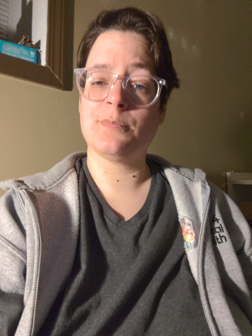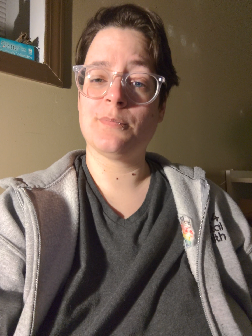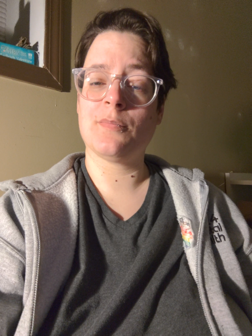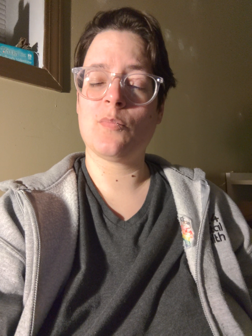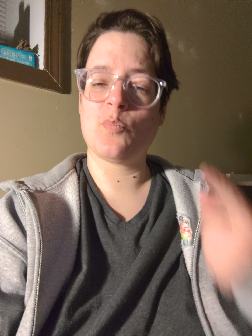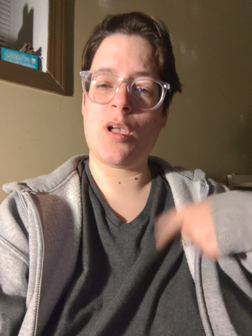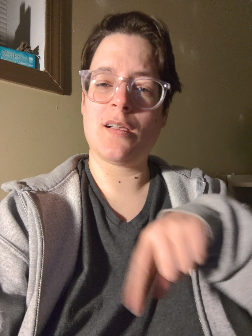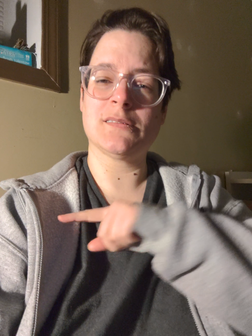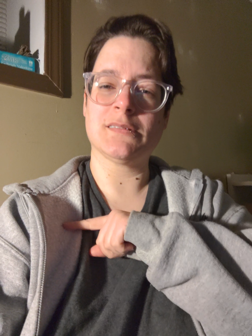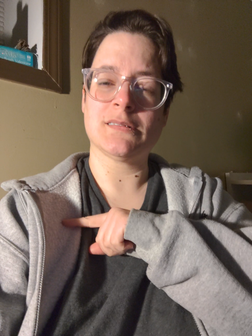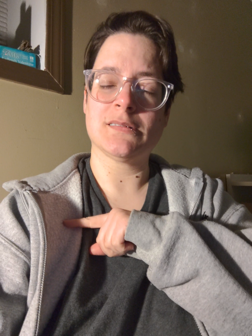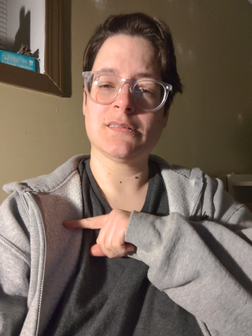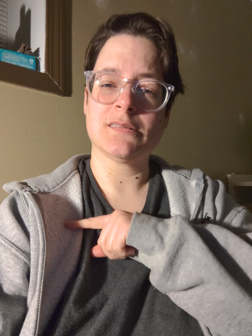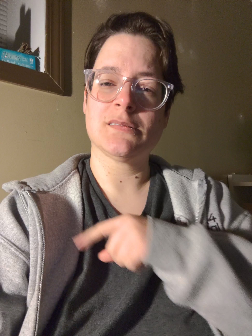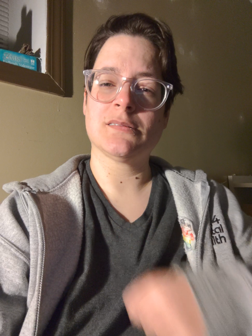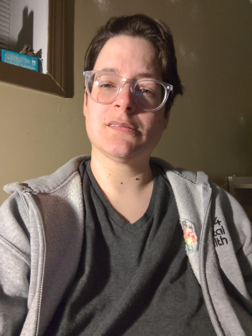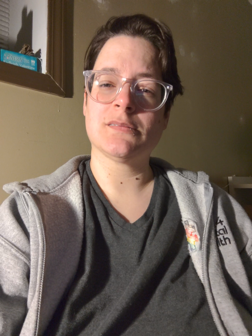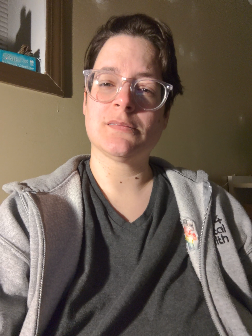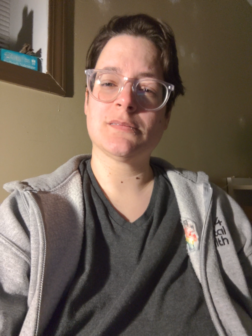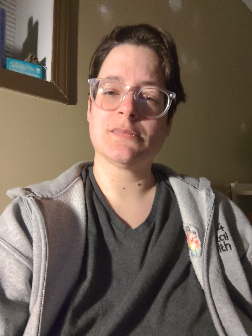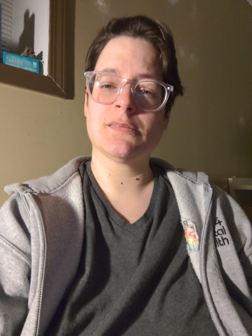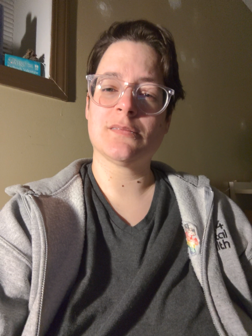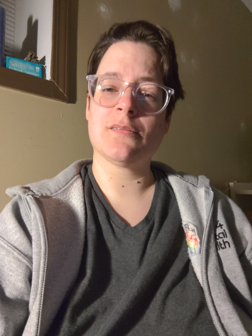we